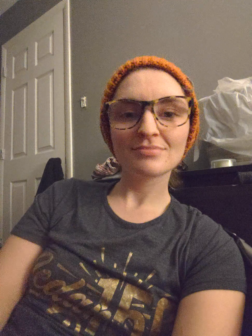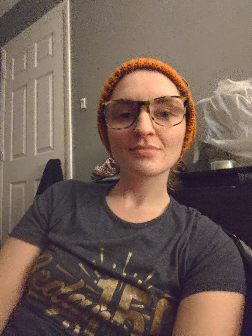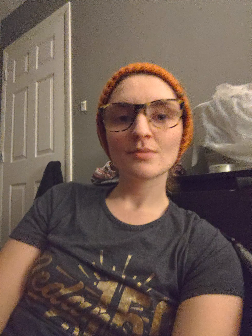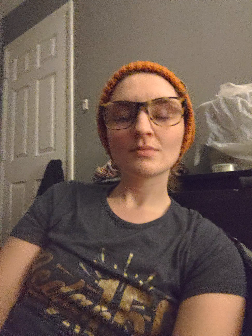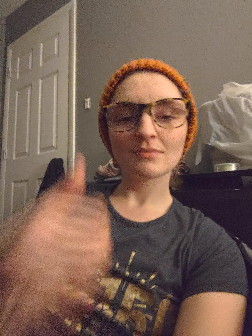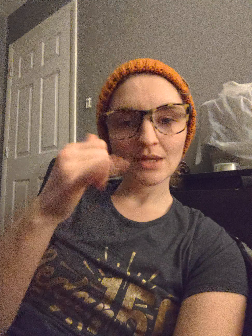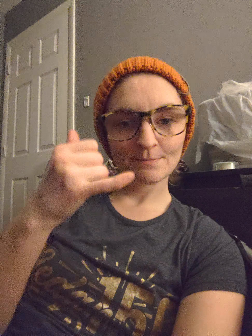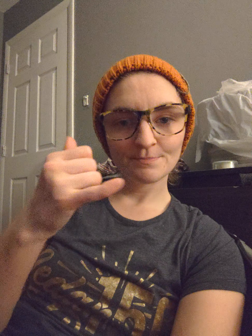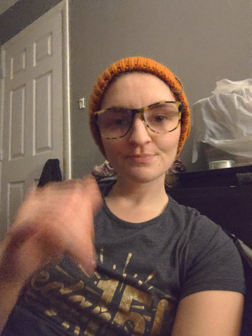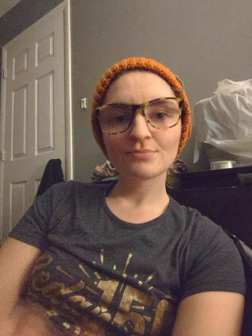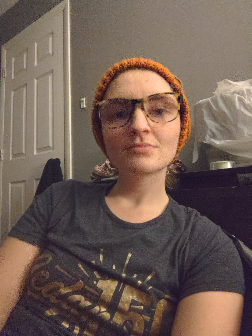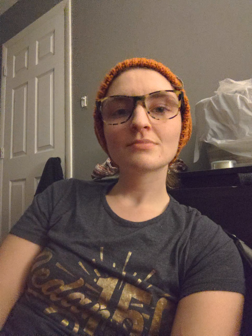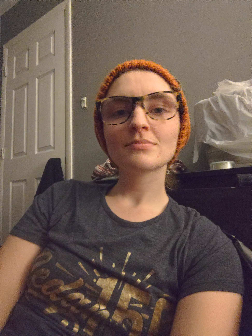yellow